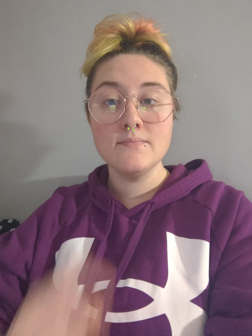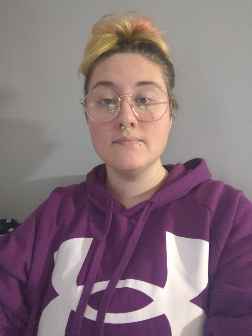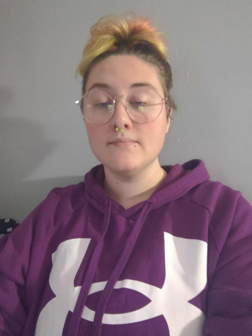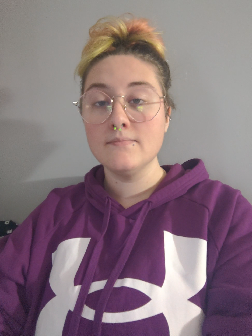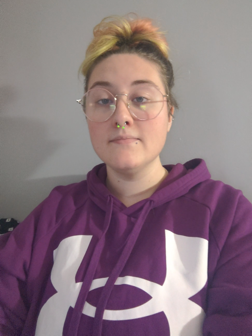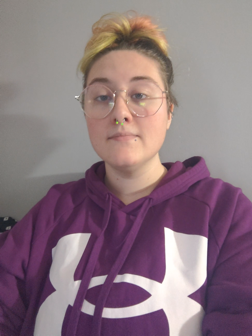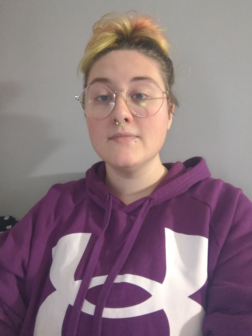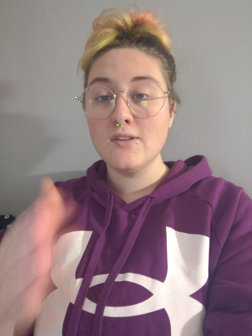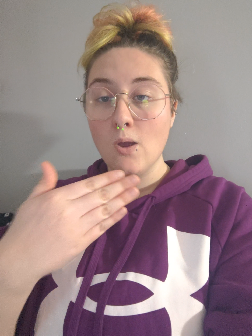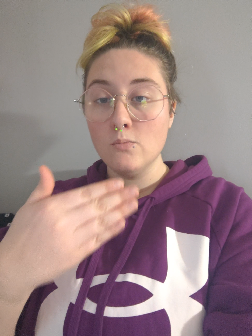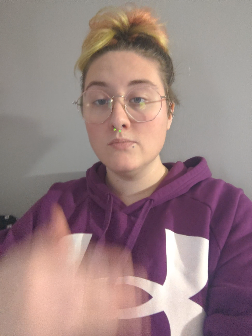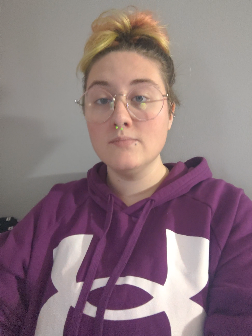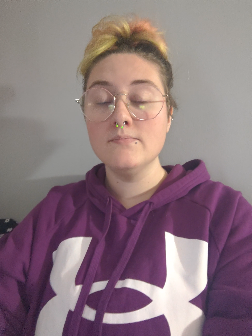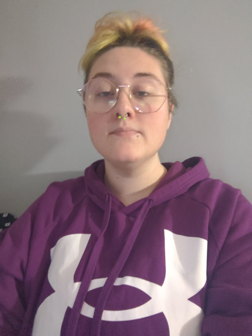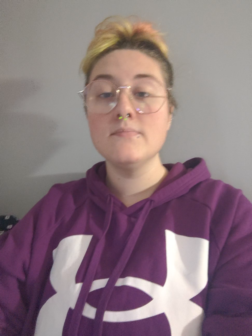close